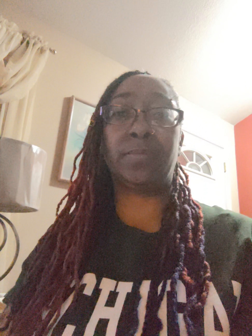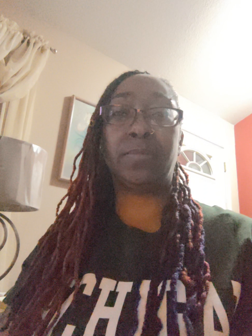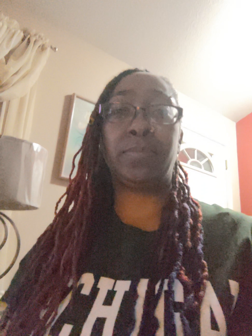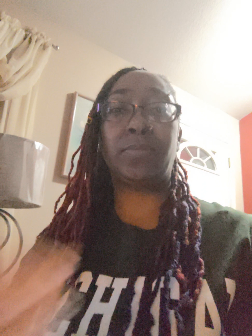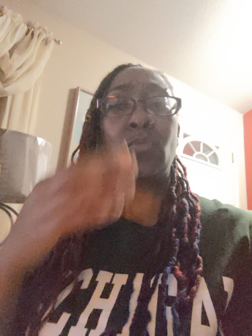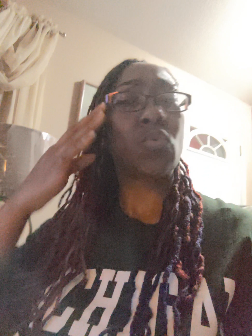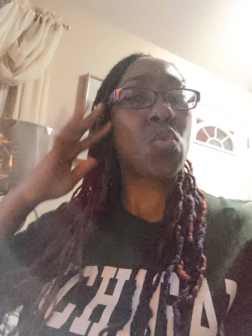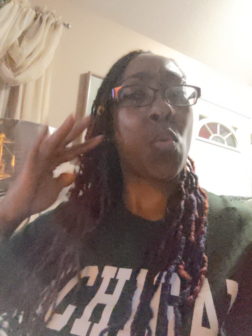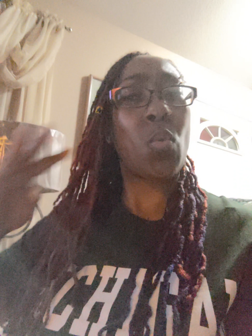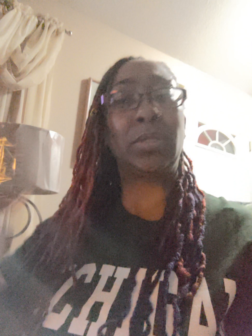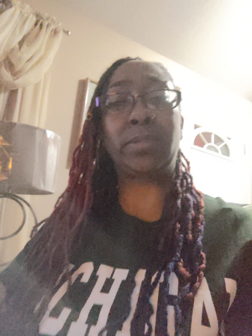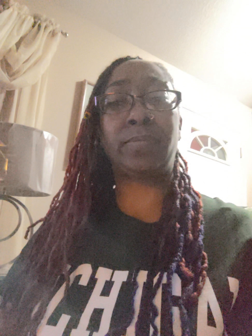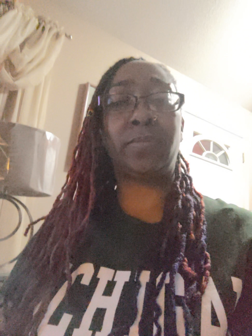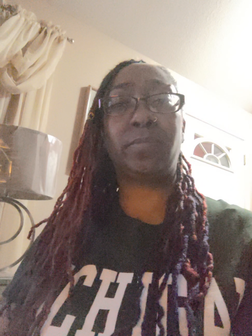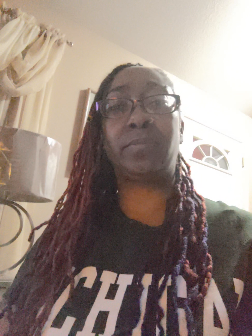noisy